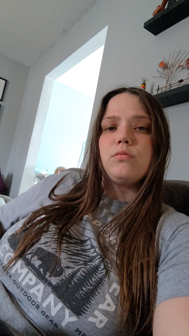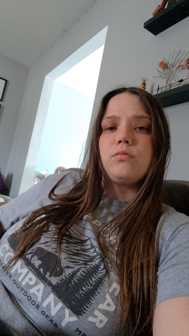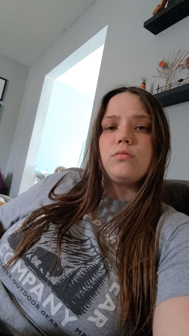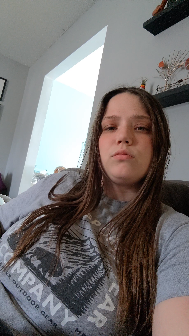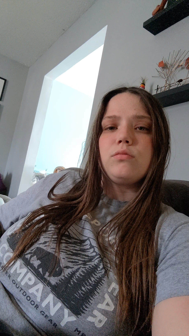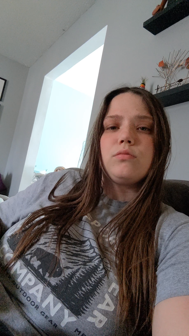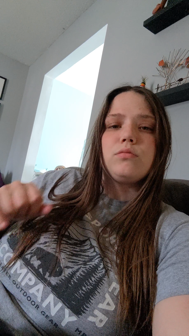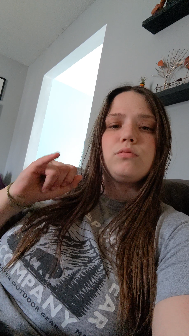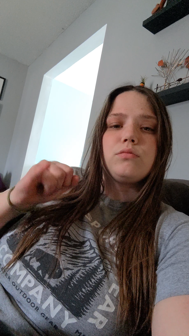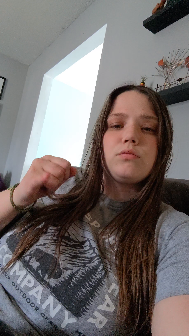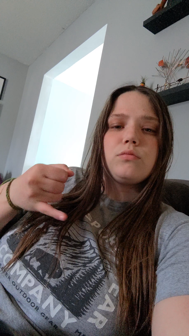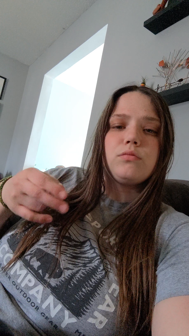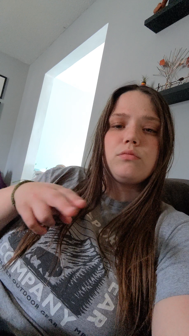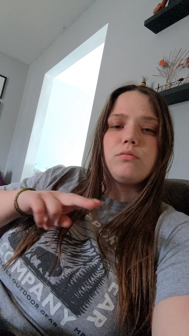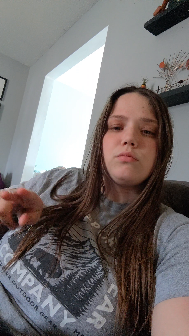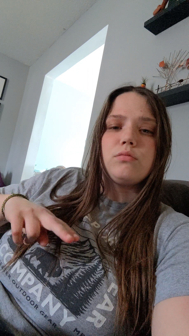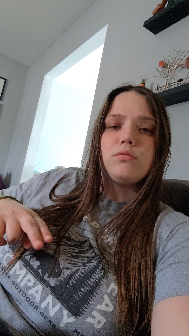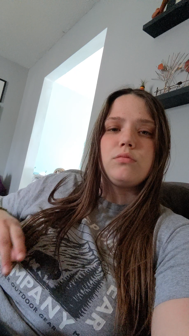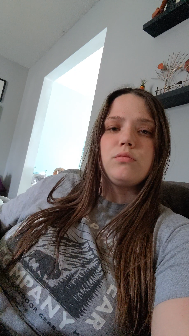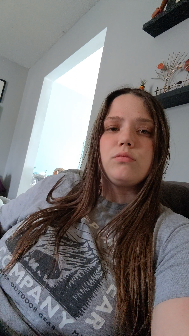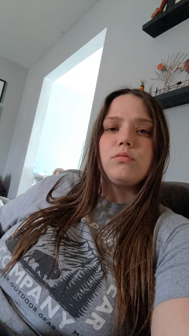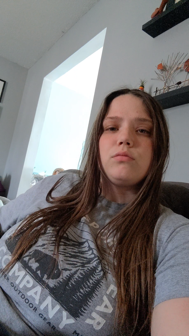jelly